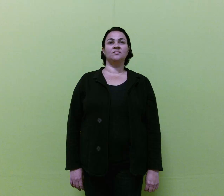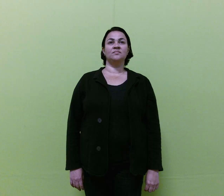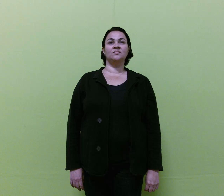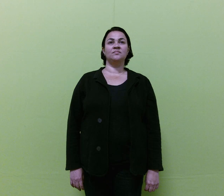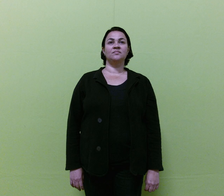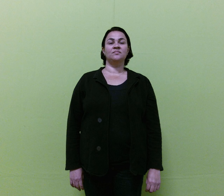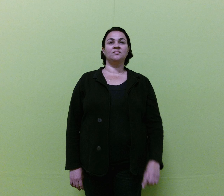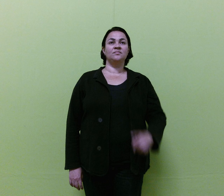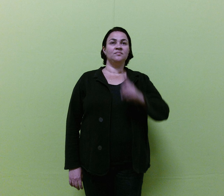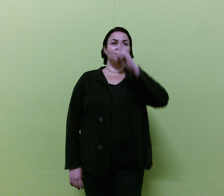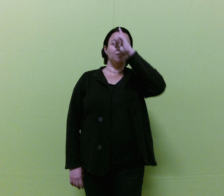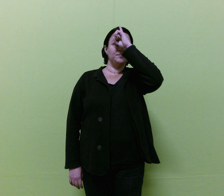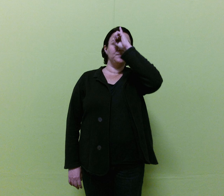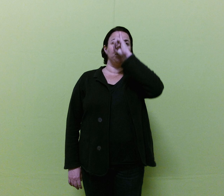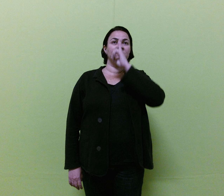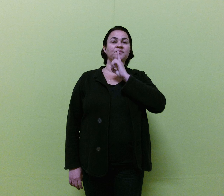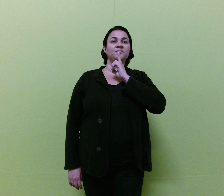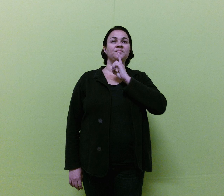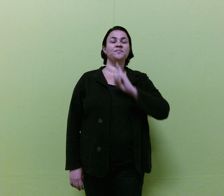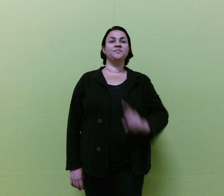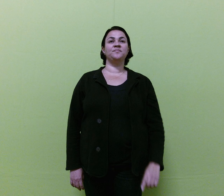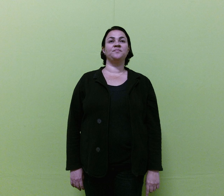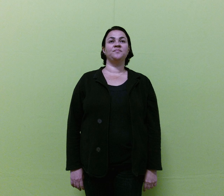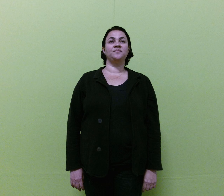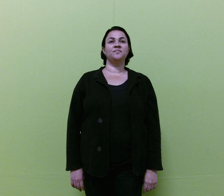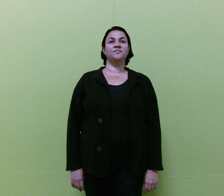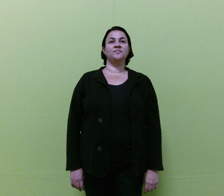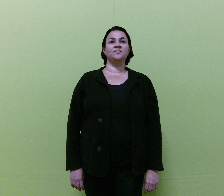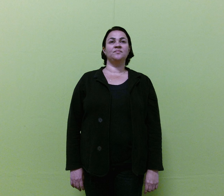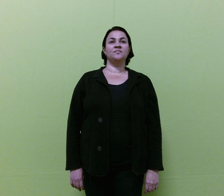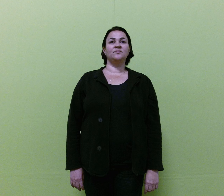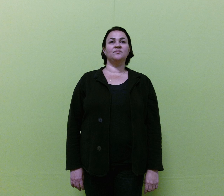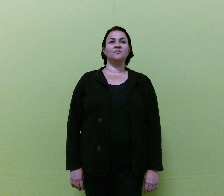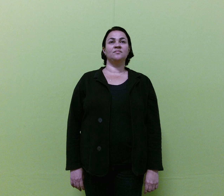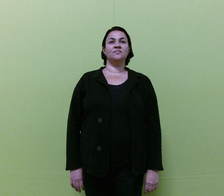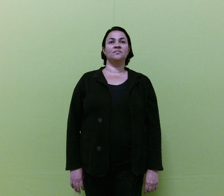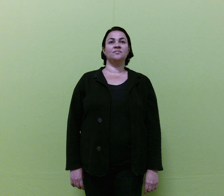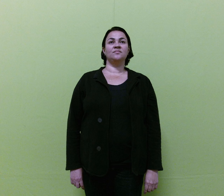amarelo